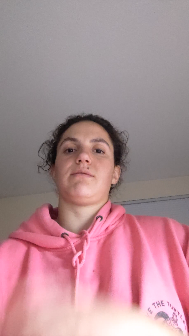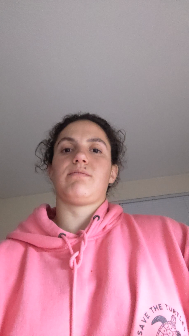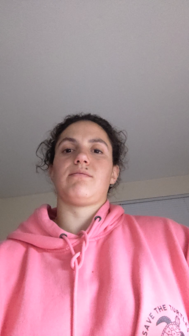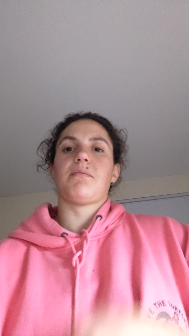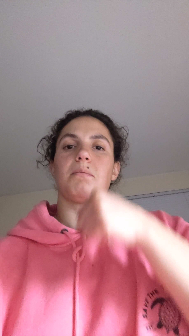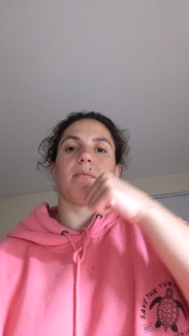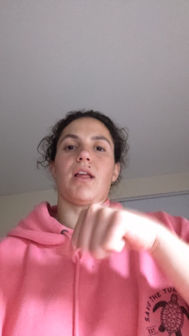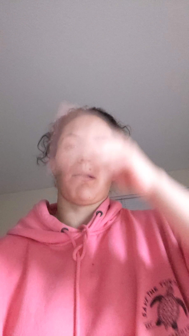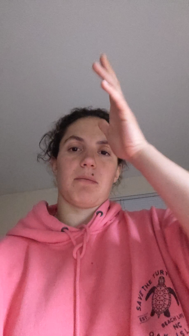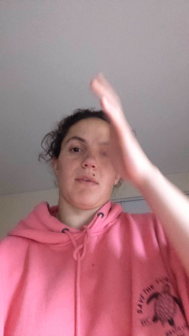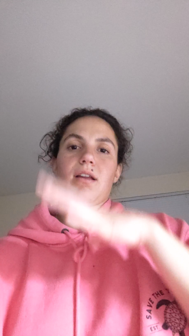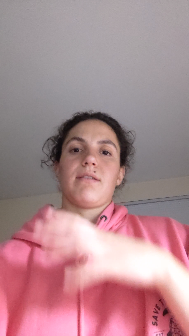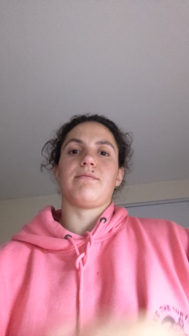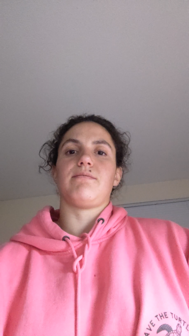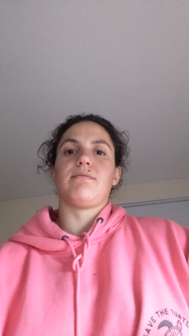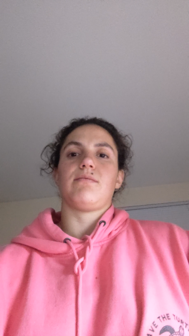mailman